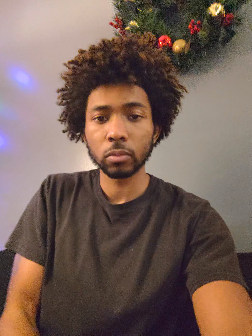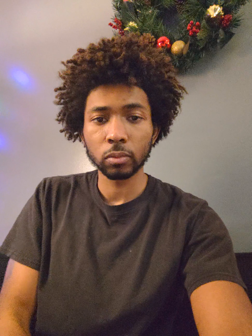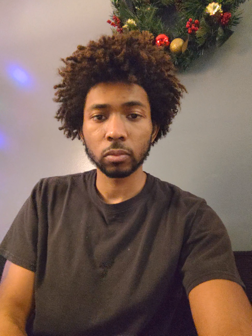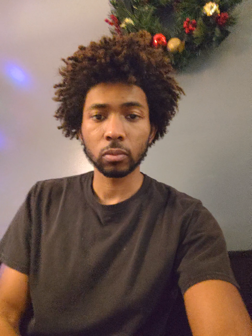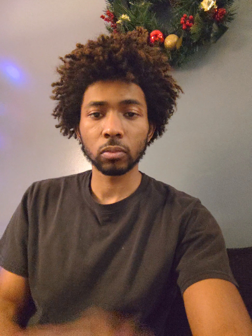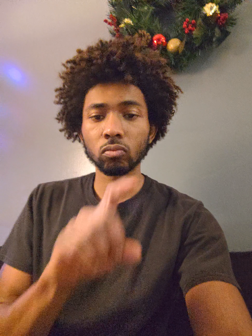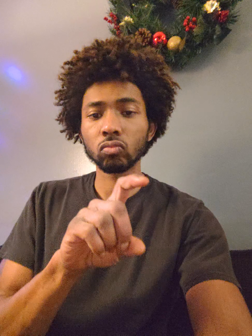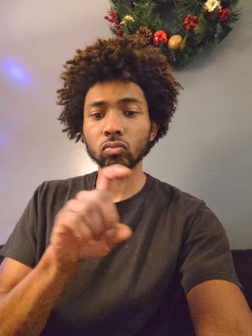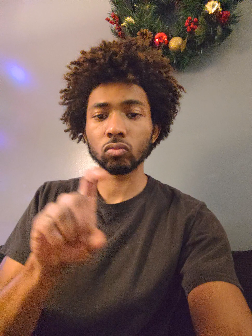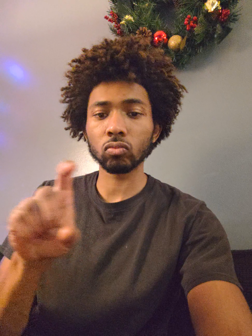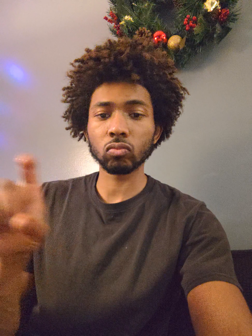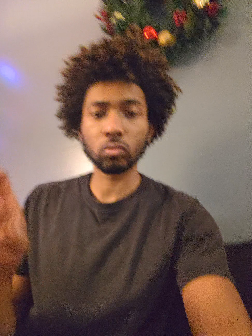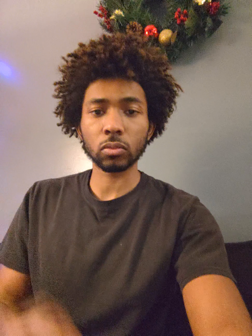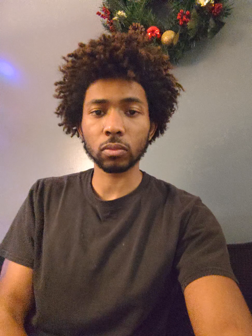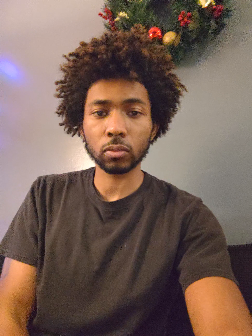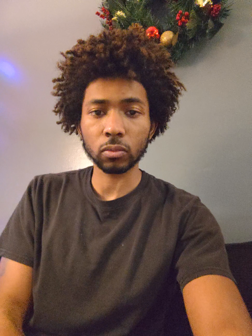closet